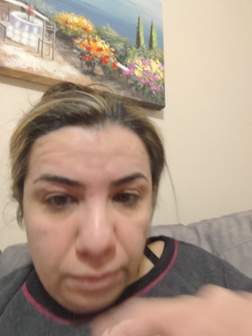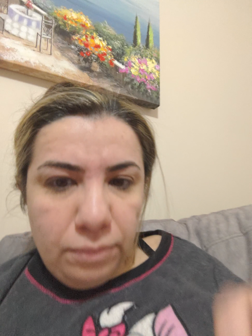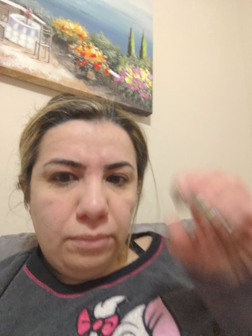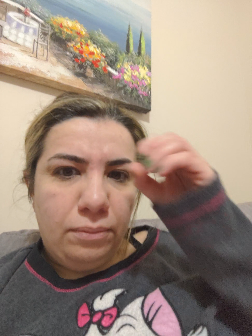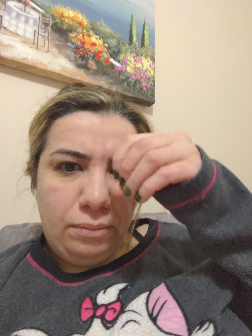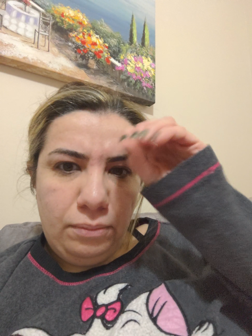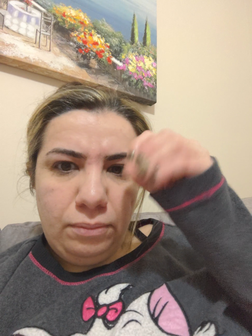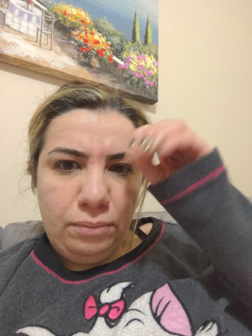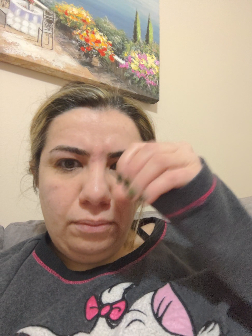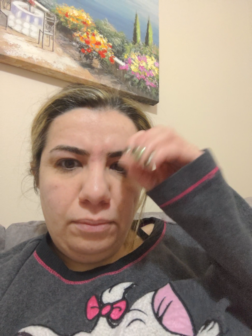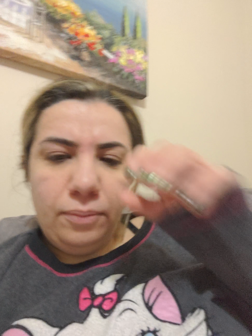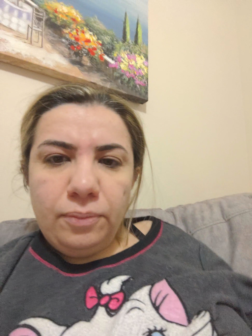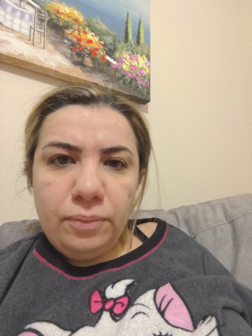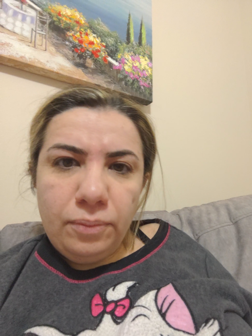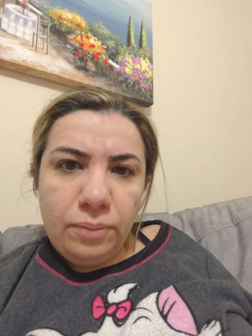owl